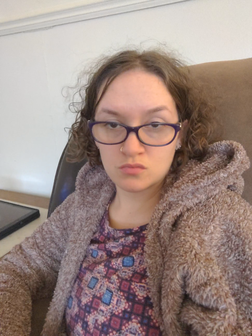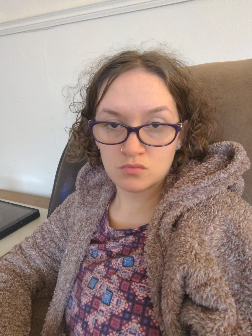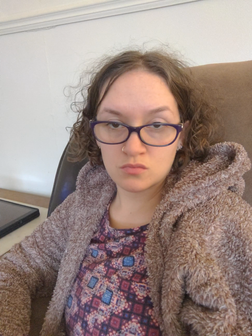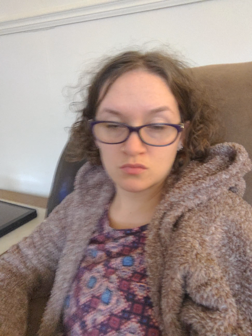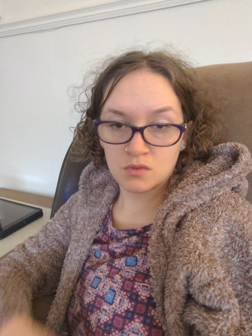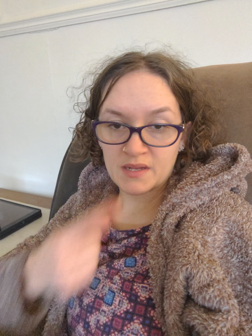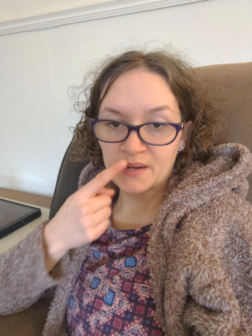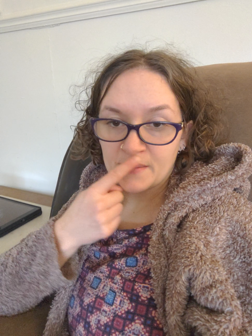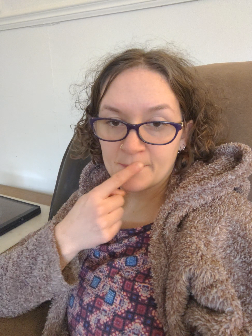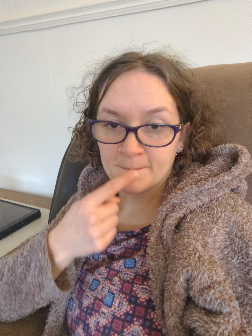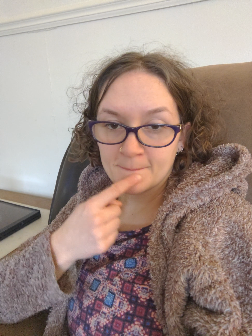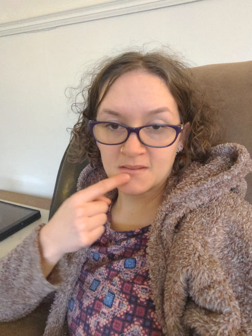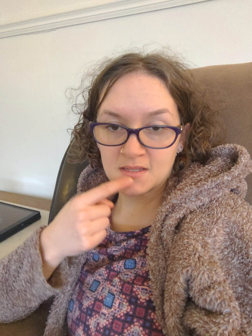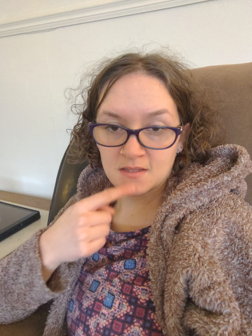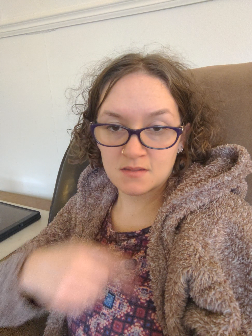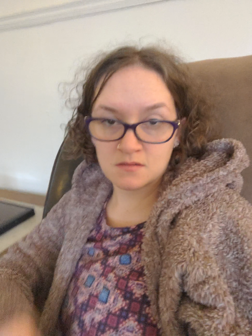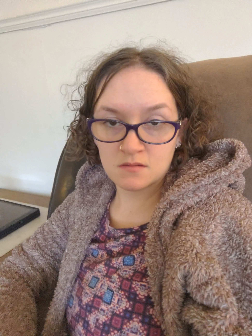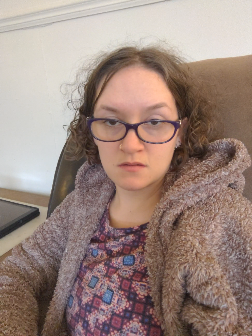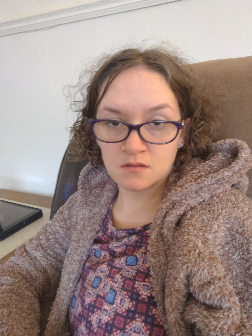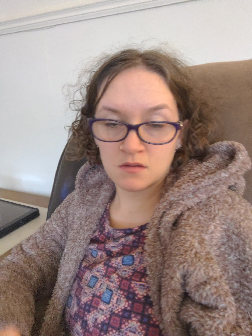lips